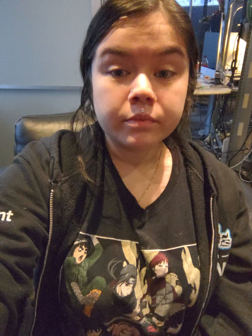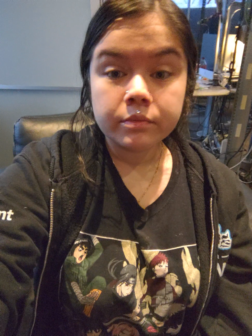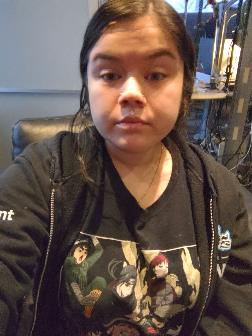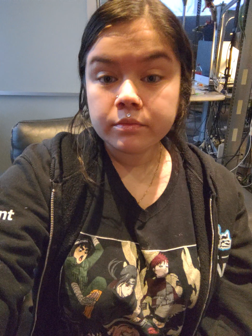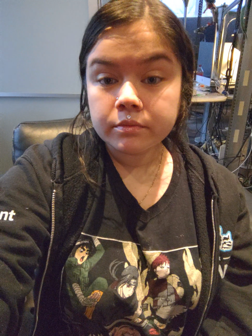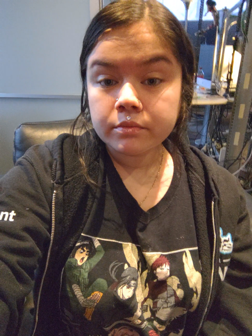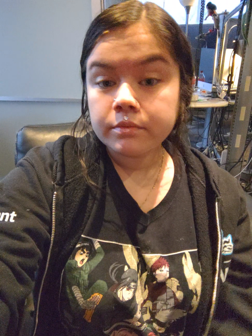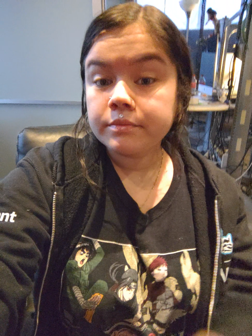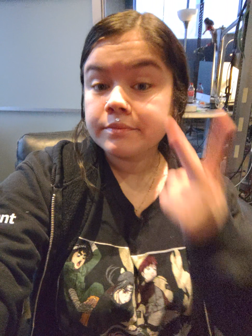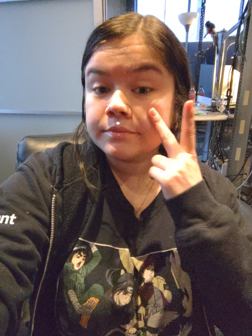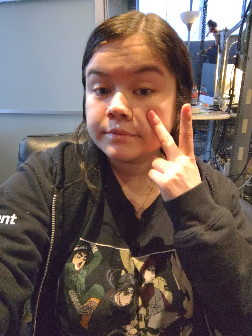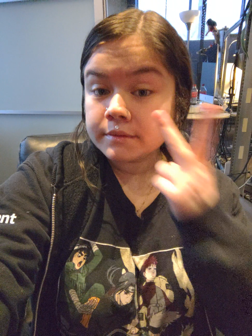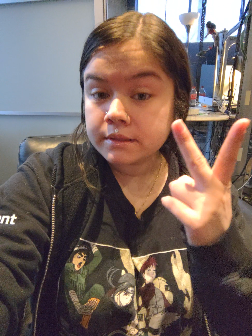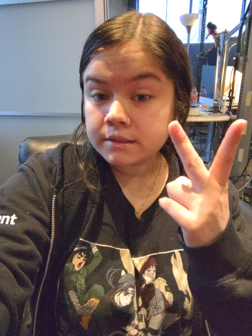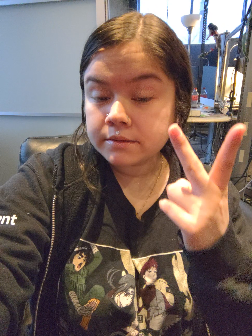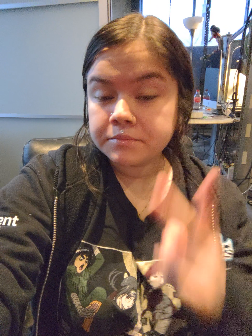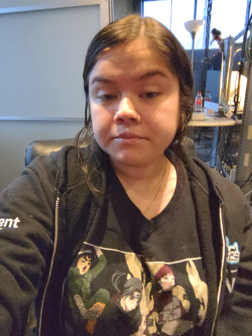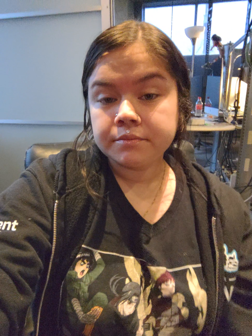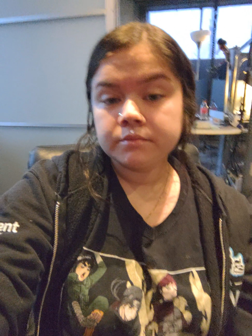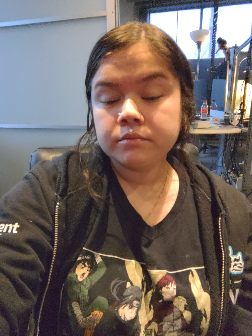see